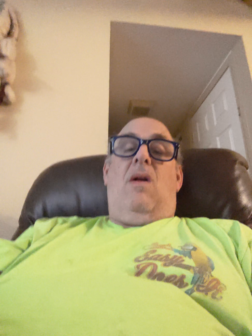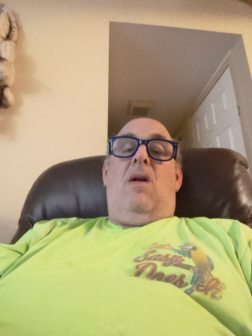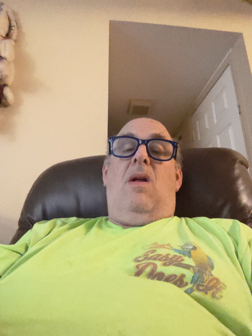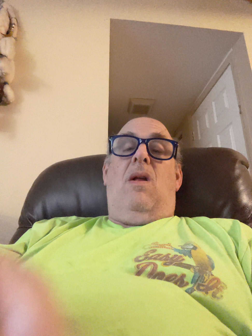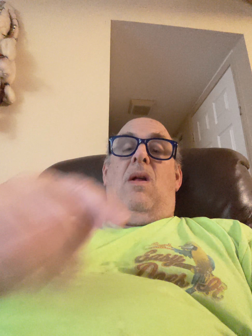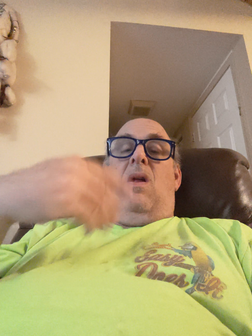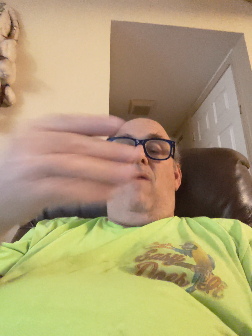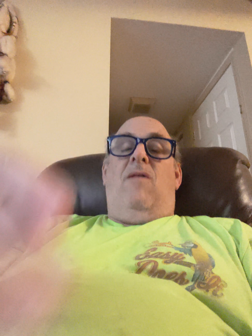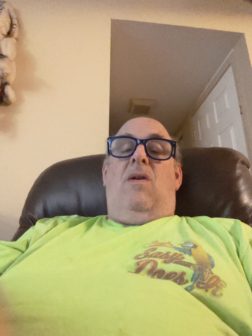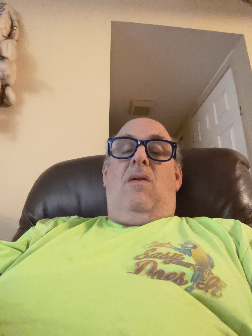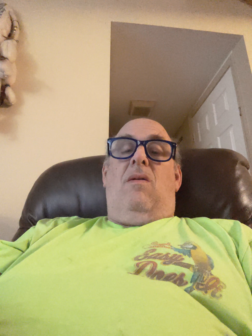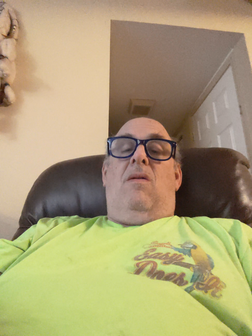give